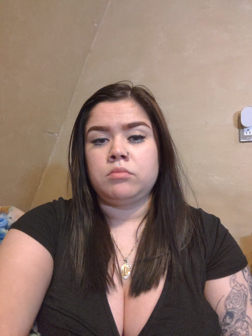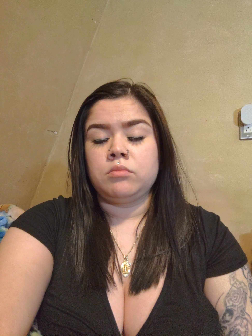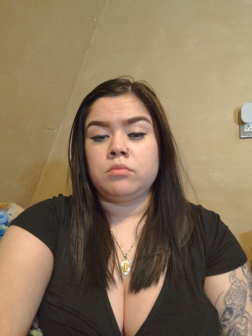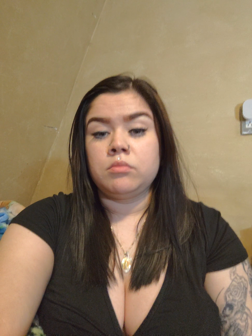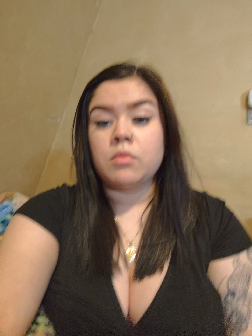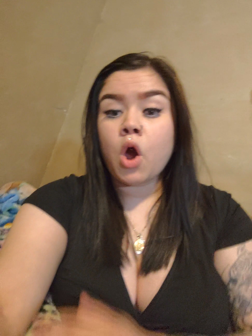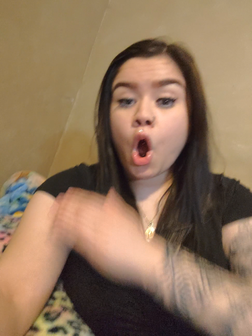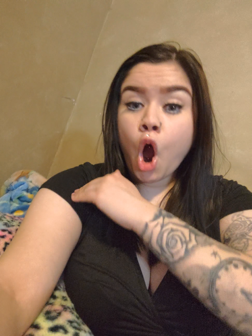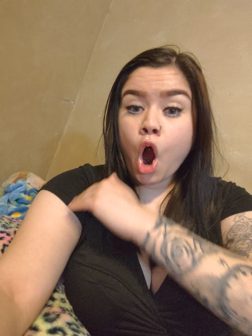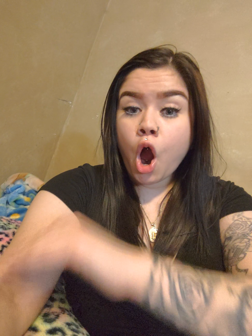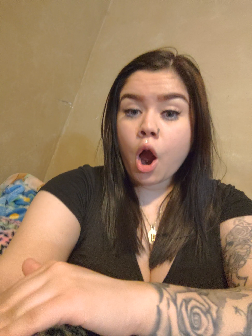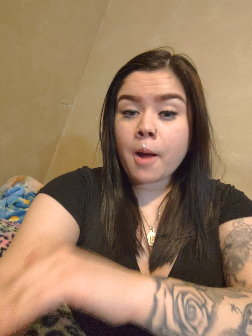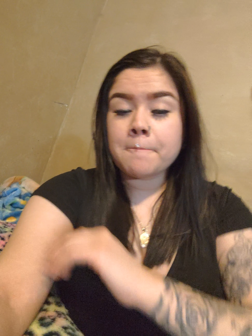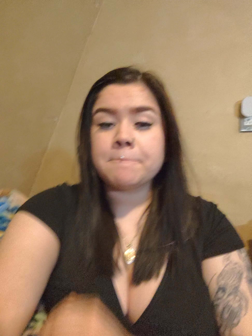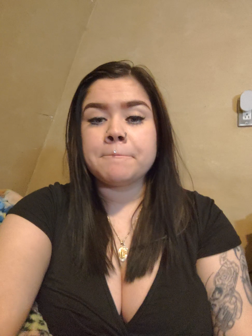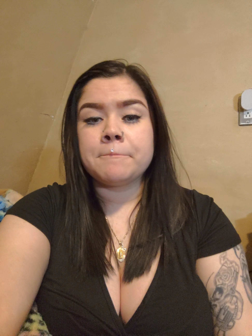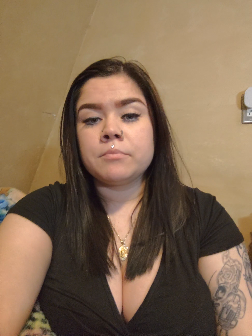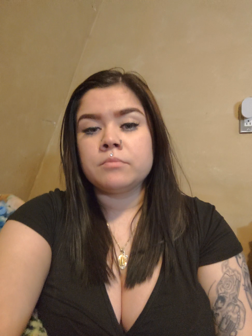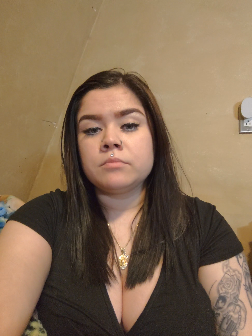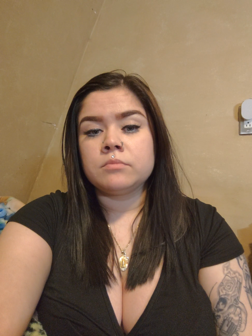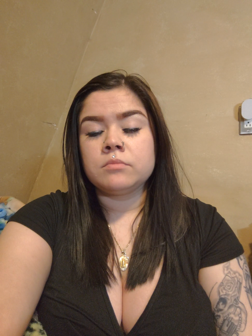arm